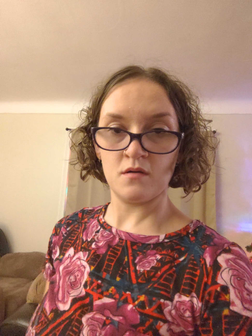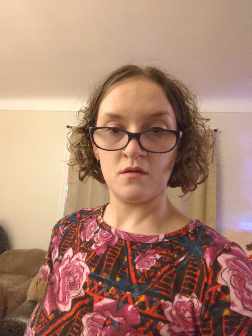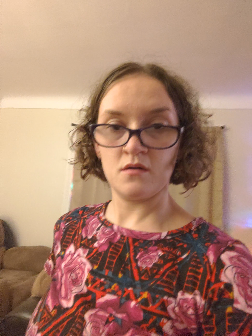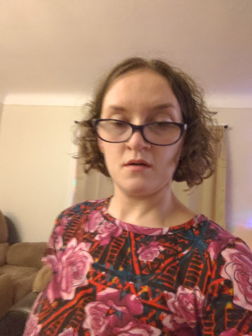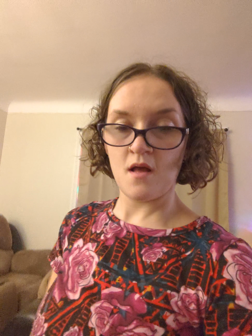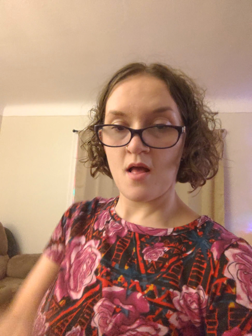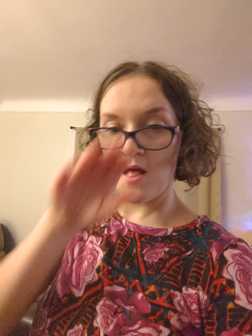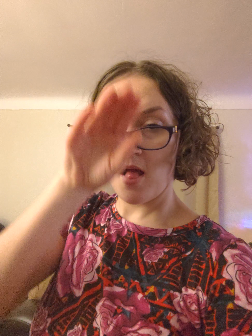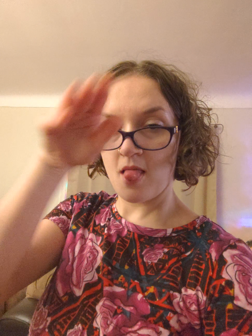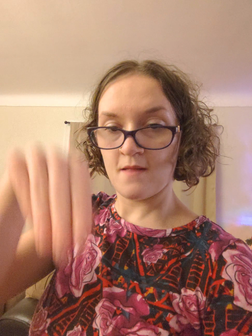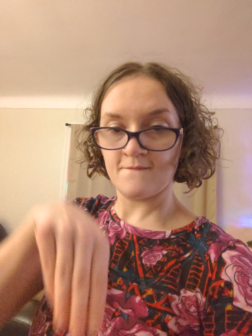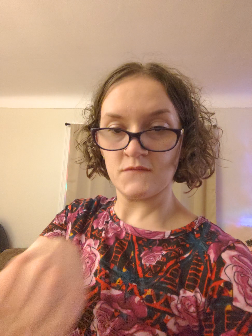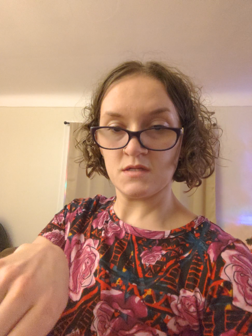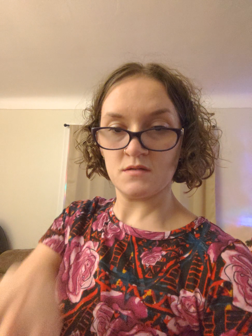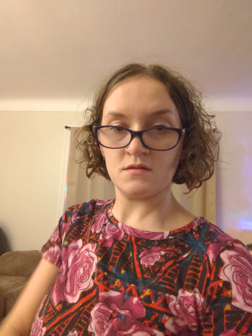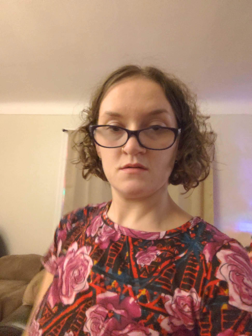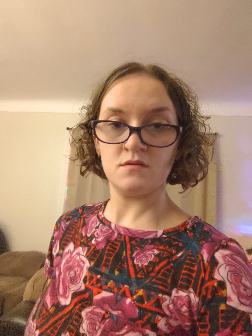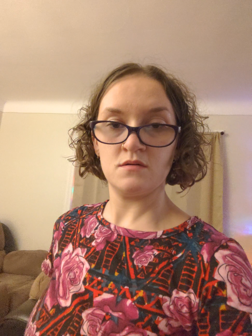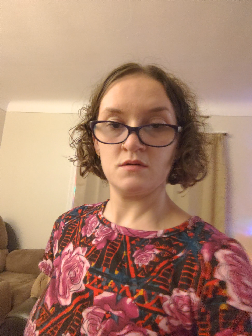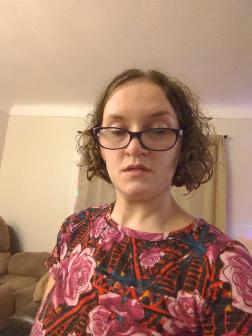elephant